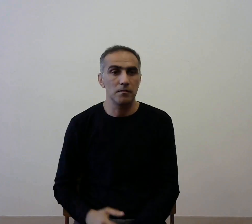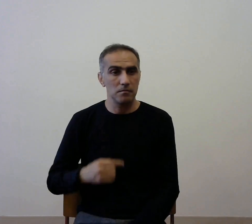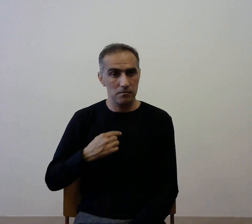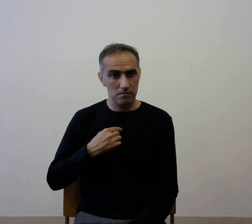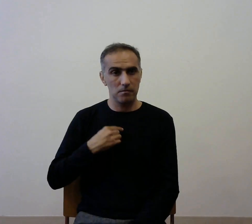mən